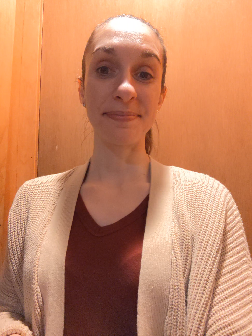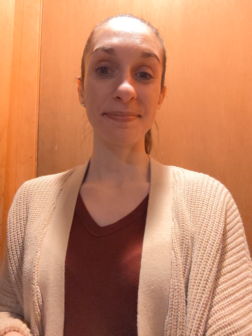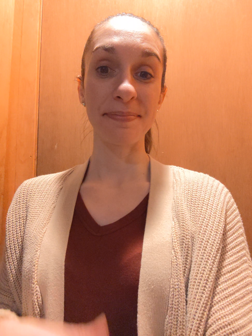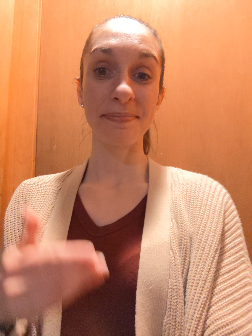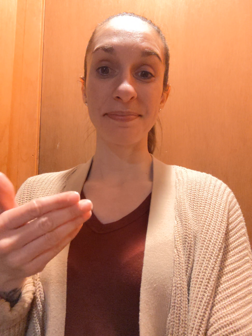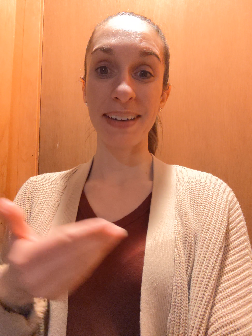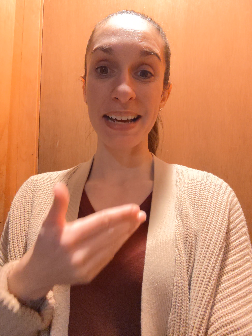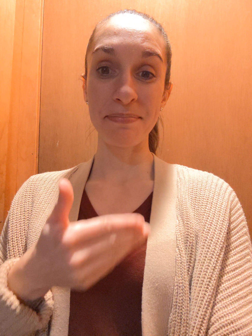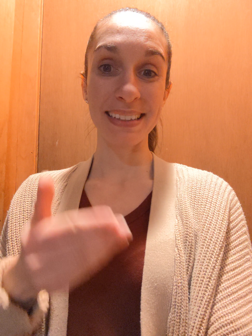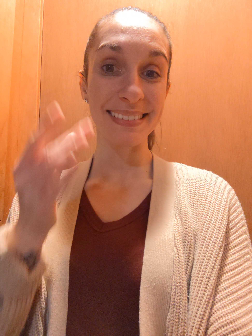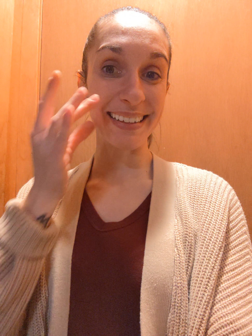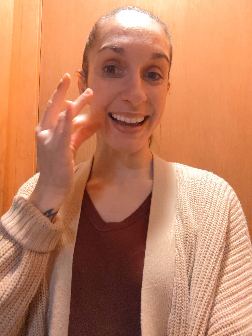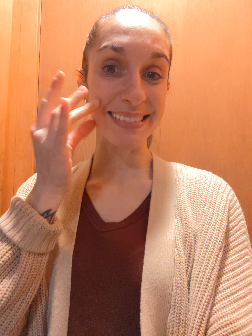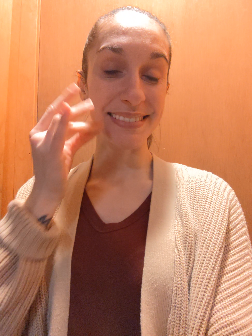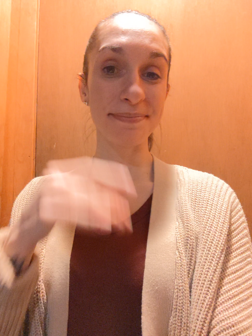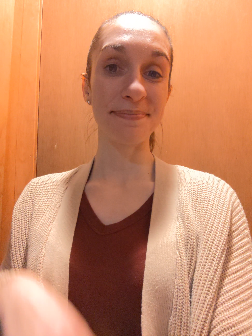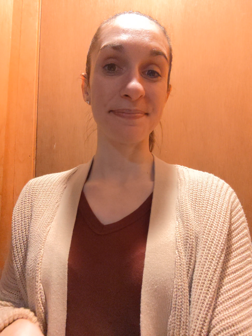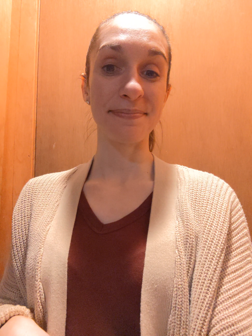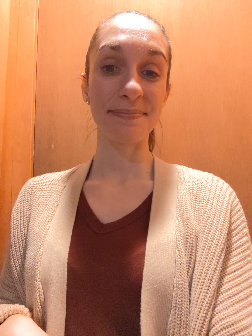kitty